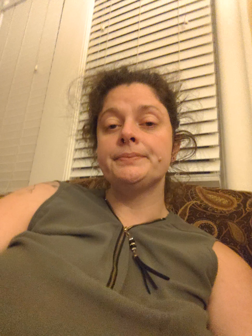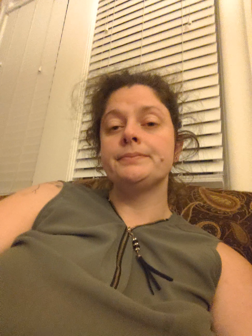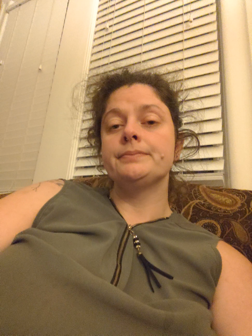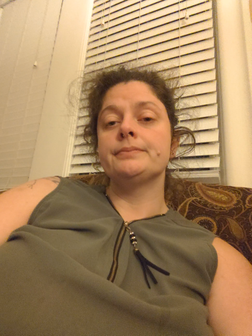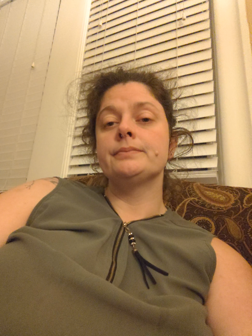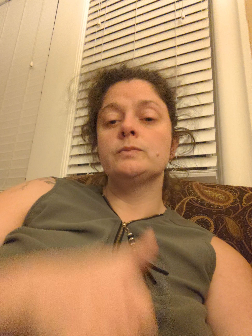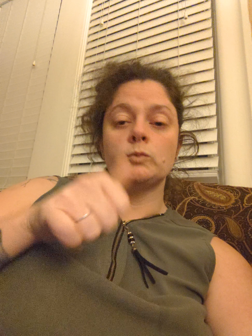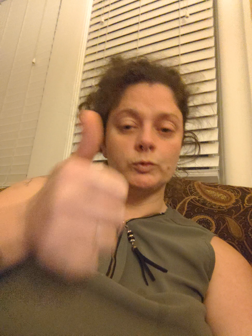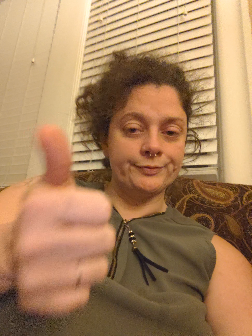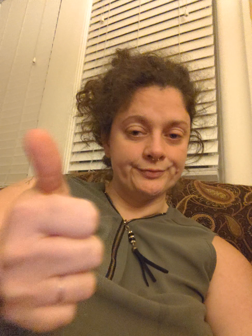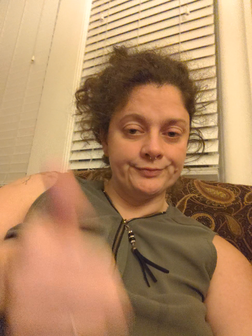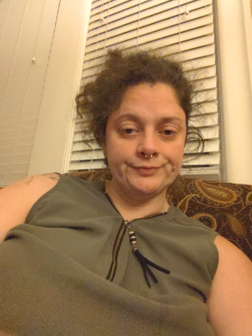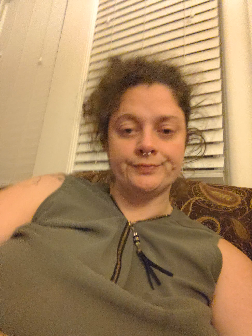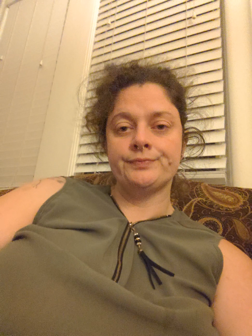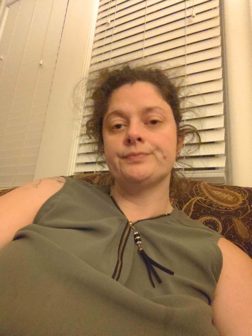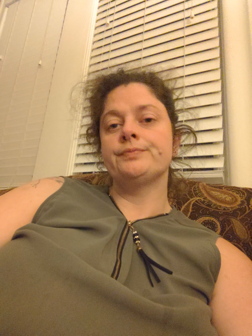yourself